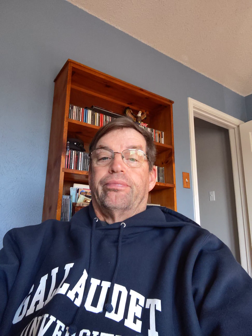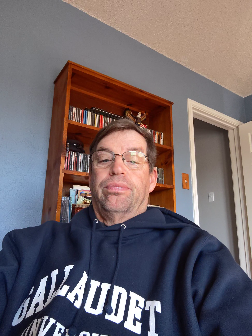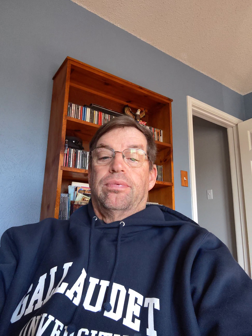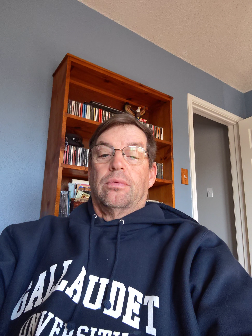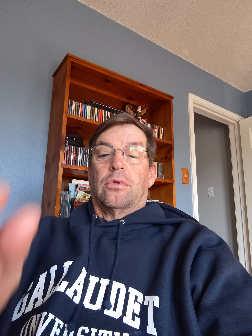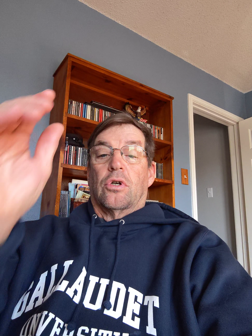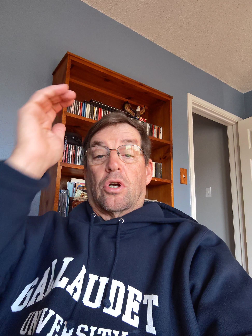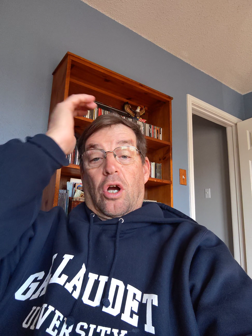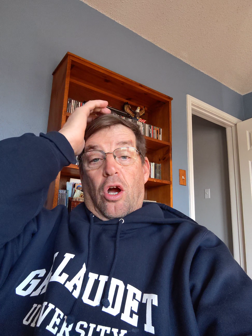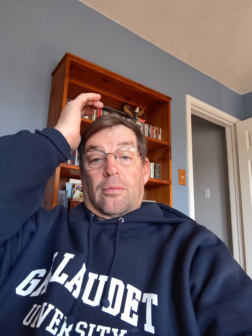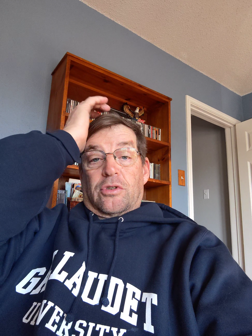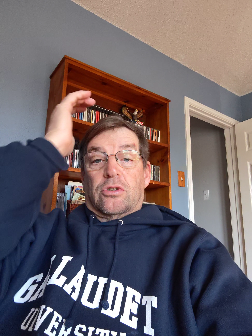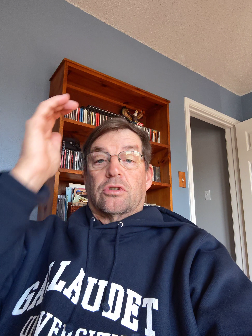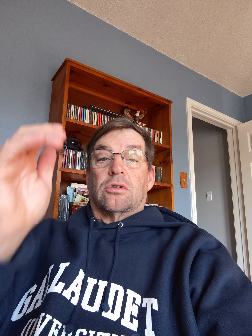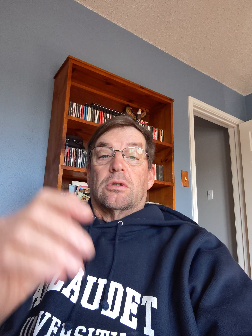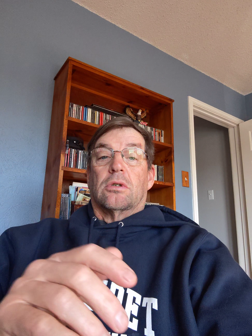garbage